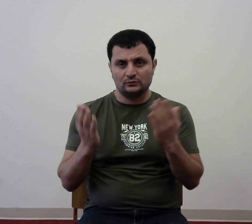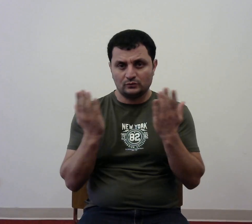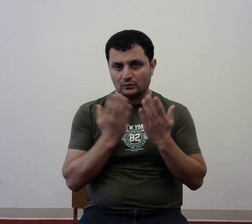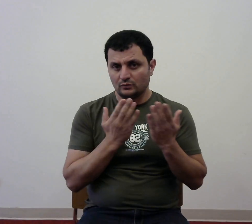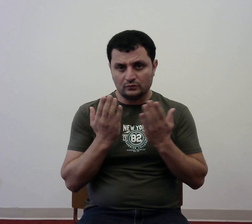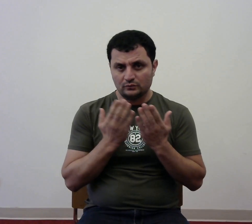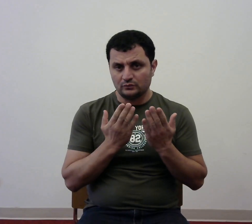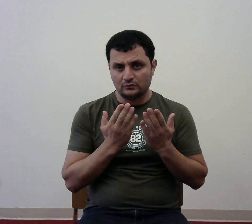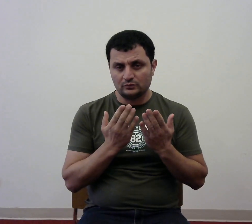oxumaq